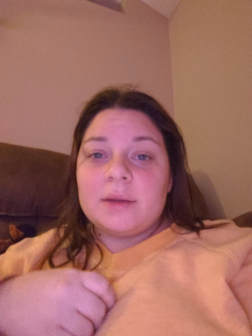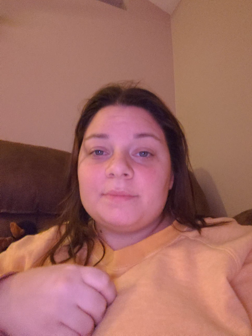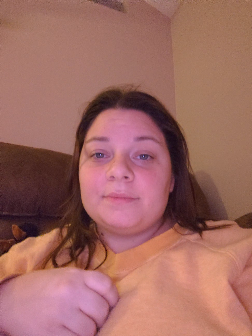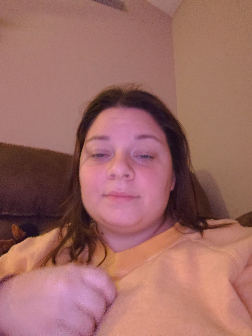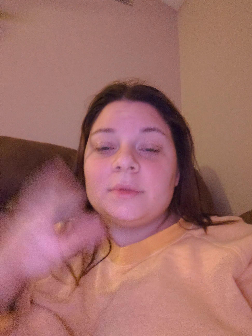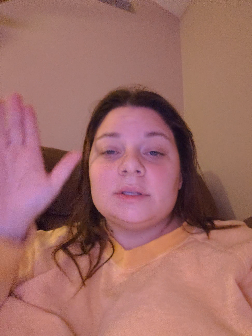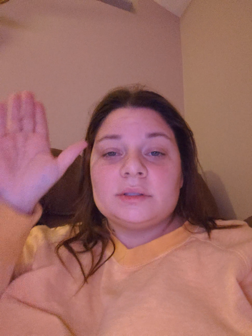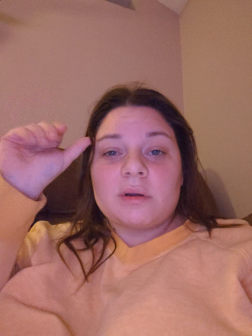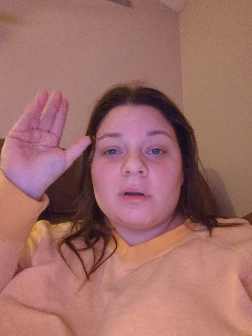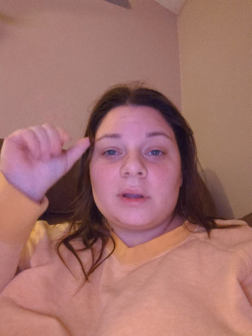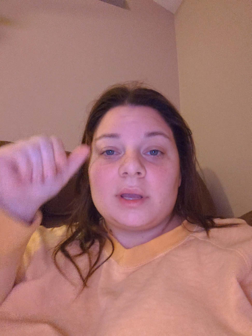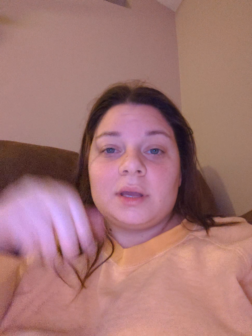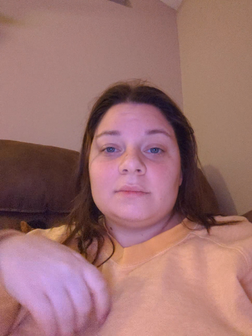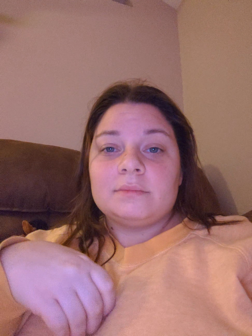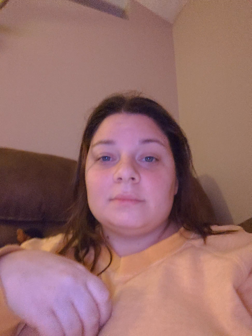donkey